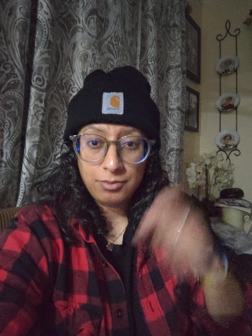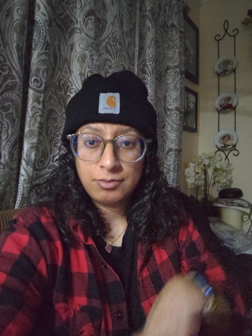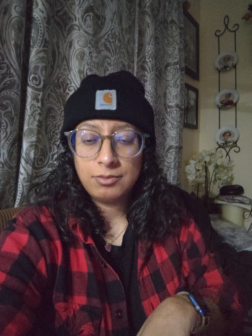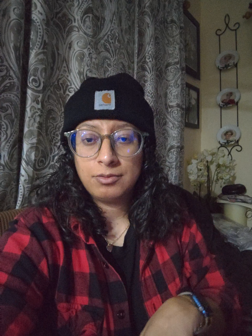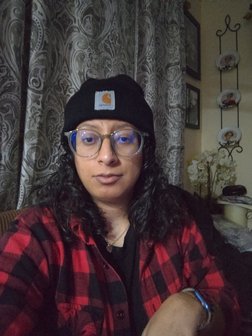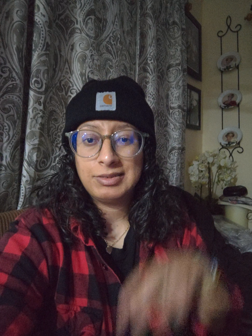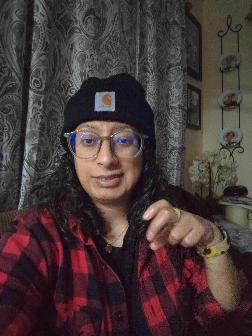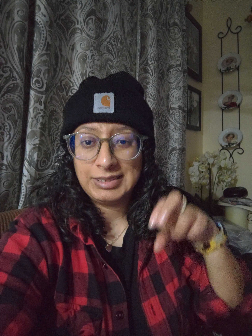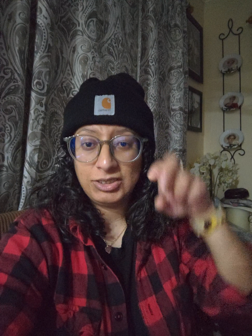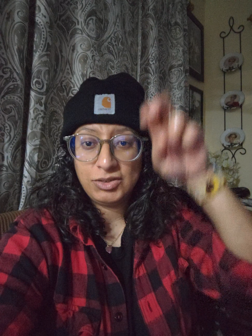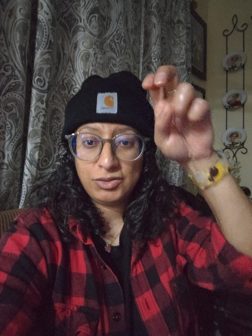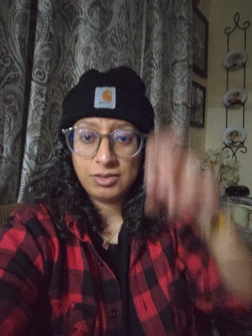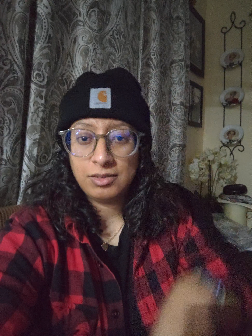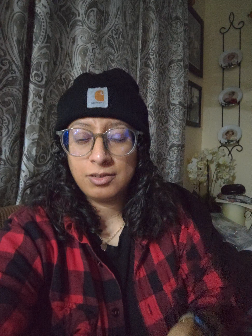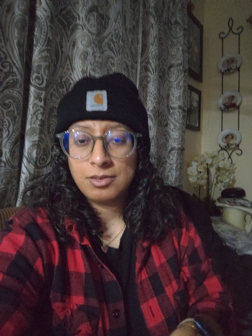stairs